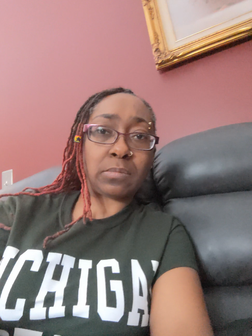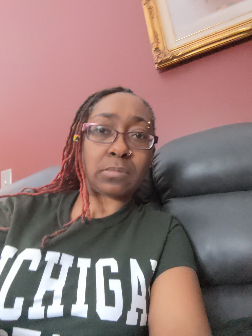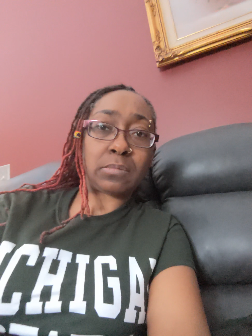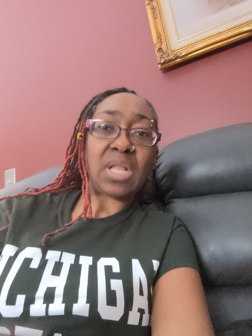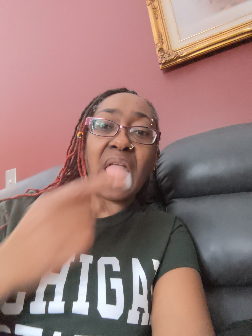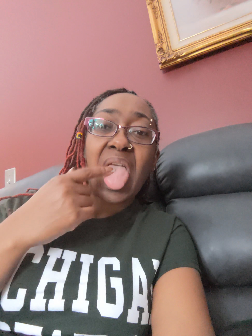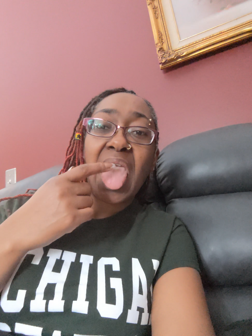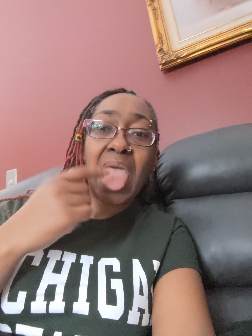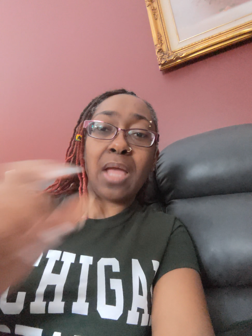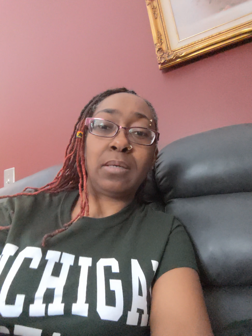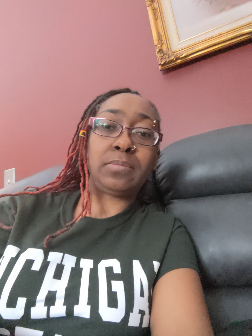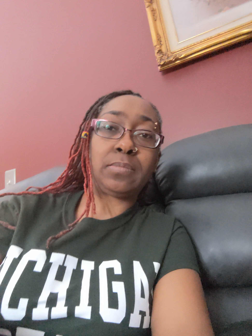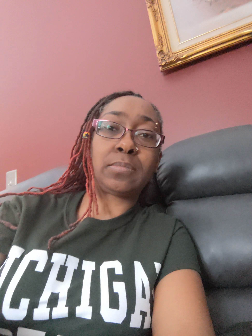tongue